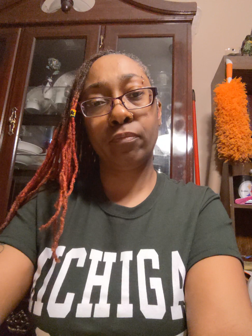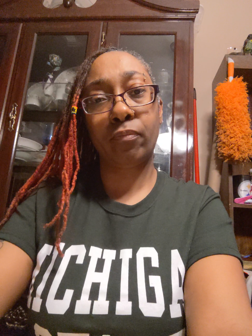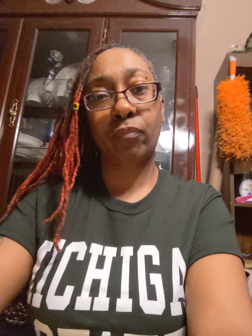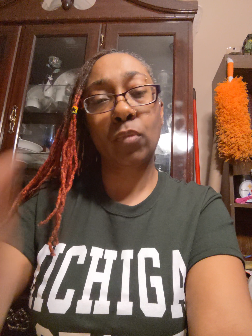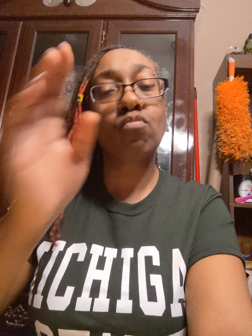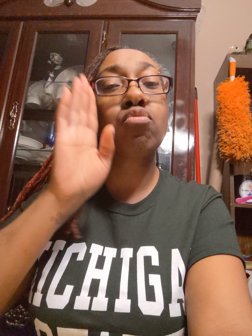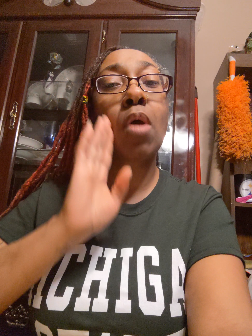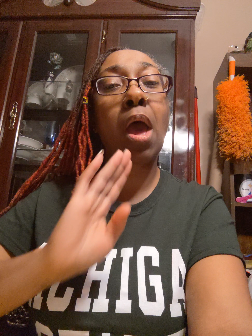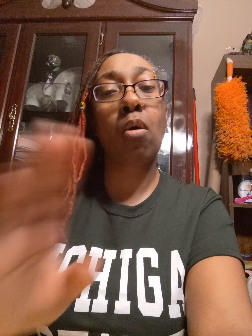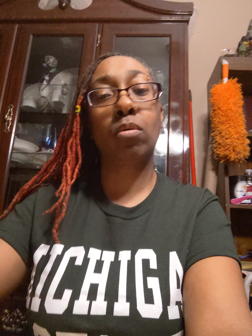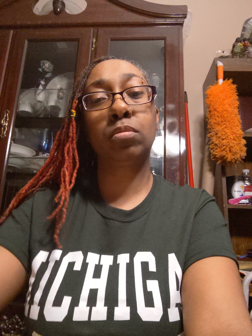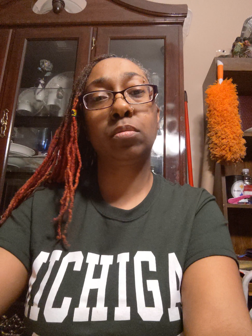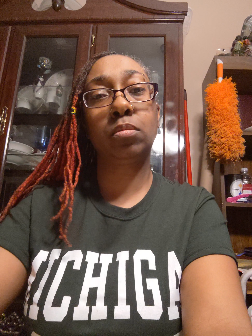brown